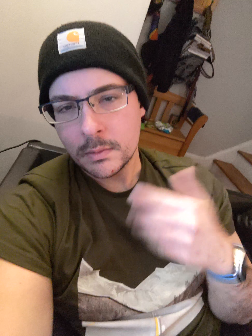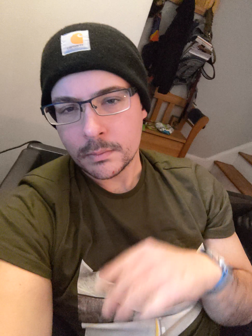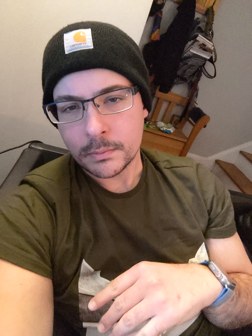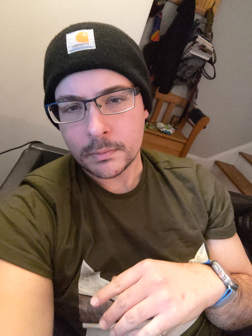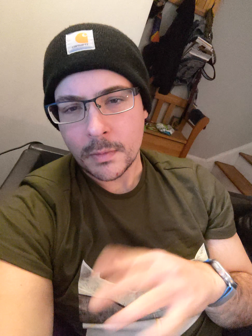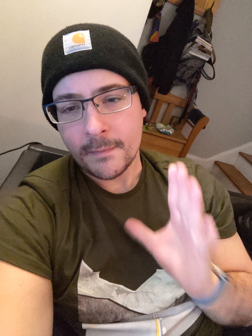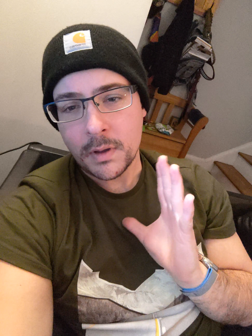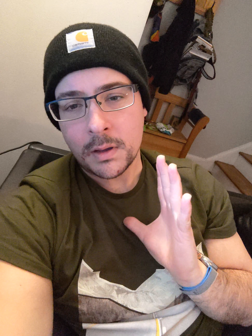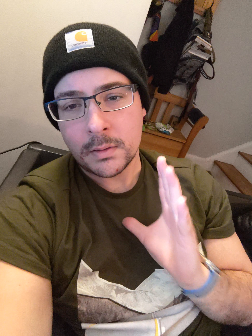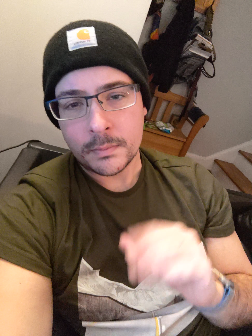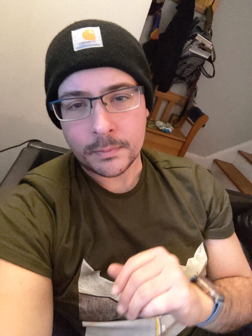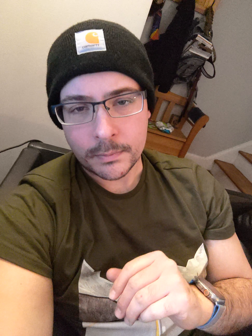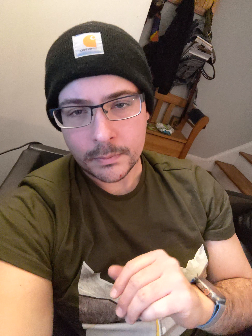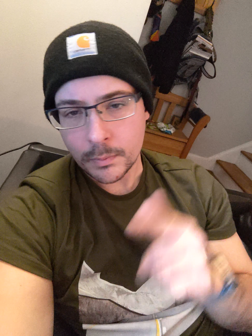fine